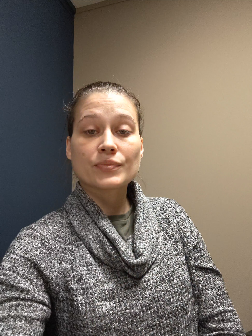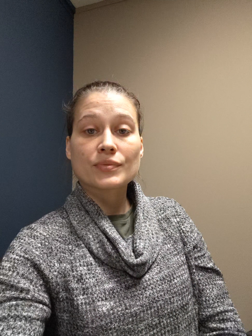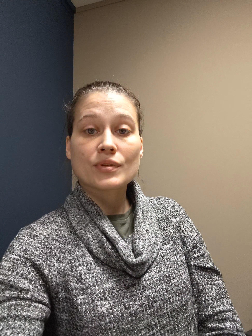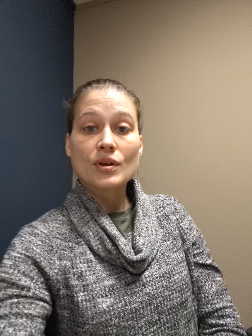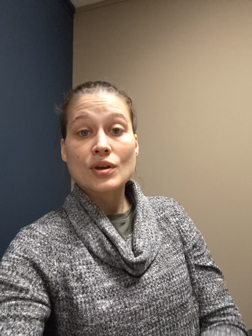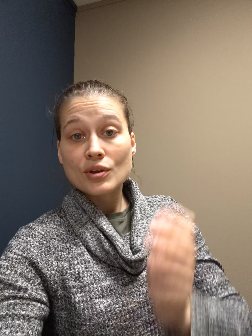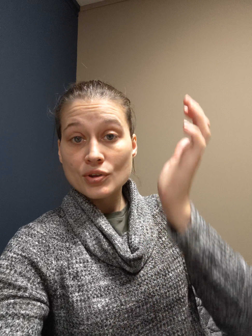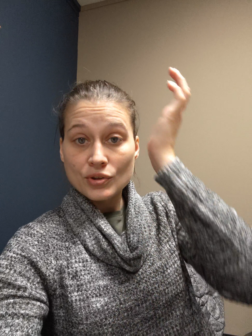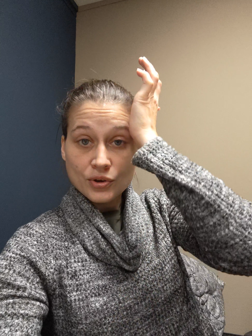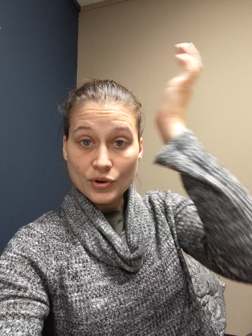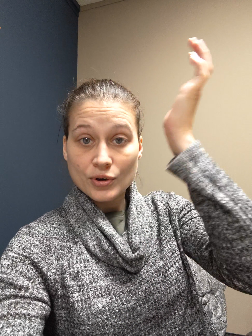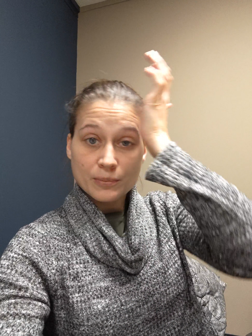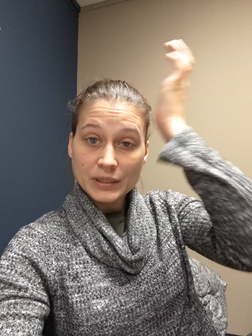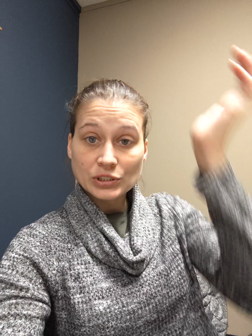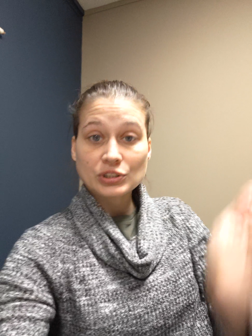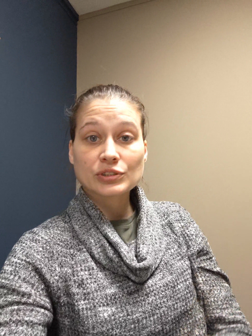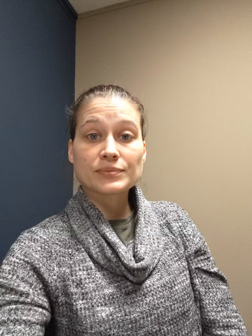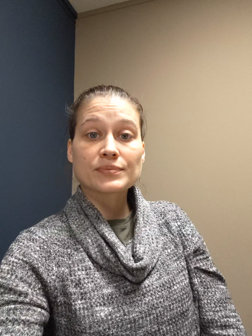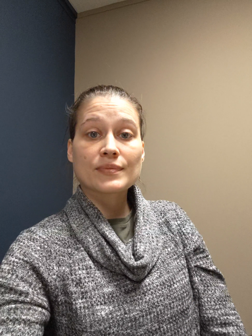garbage